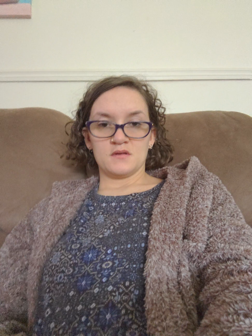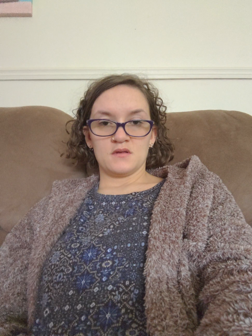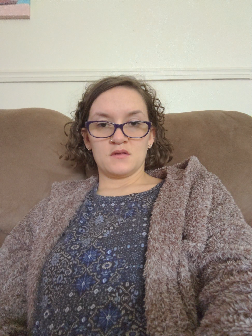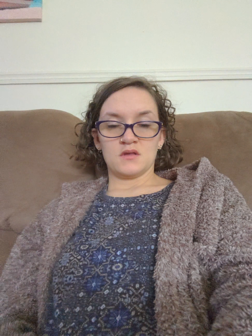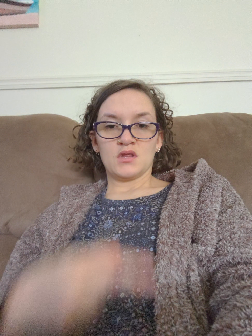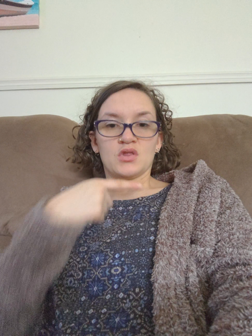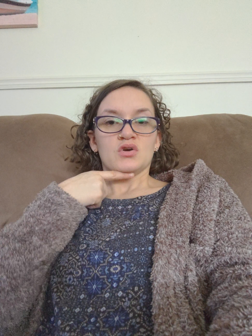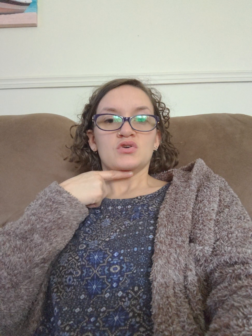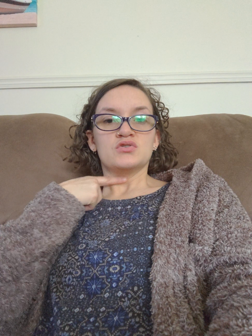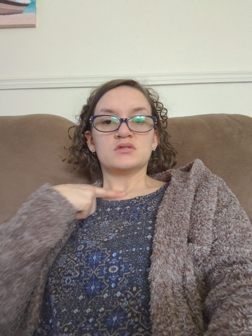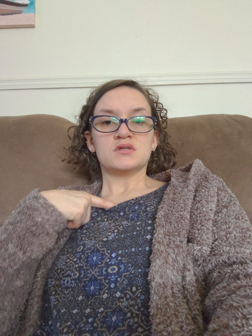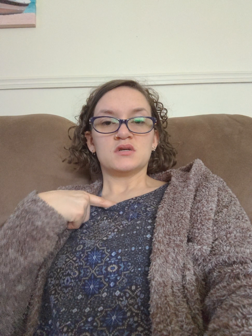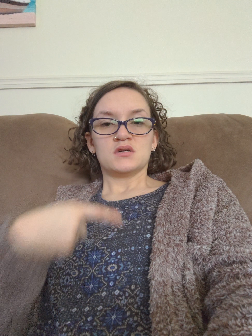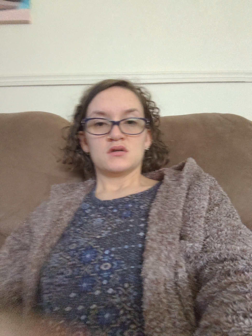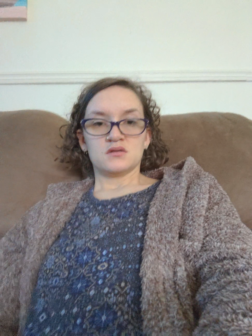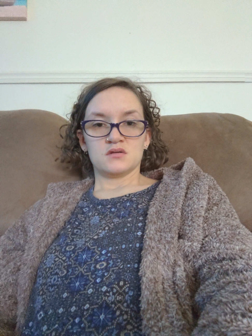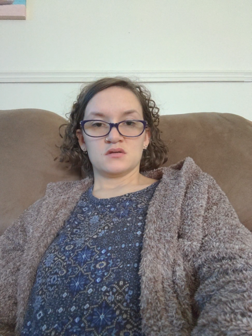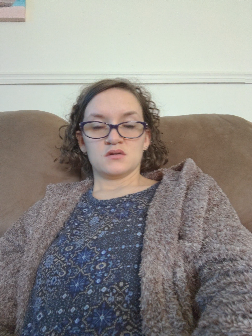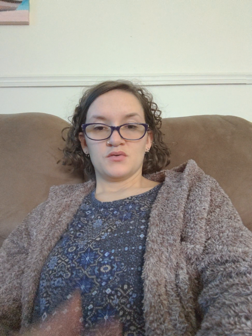thirsty